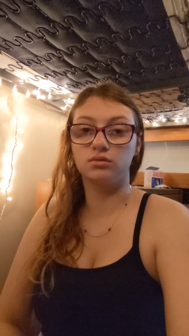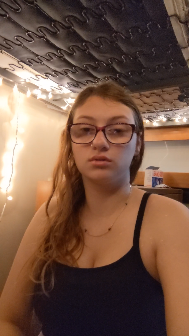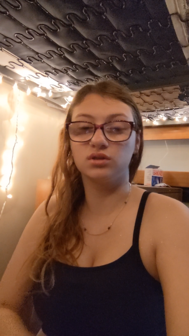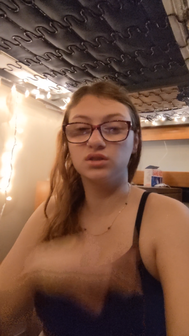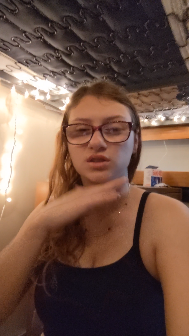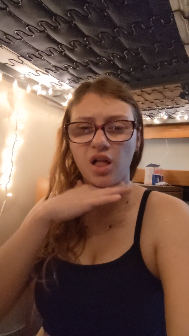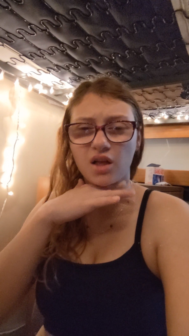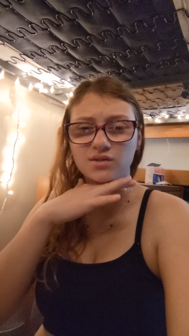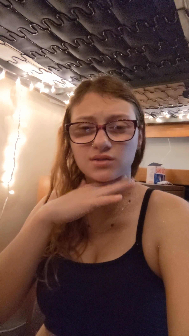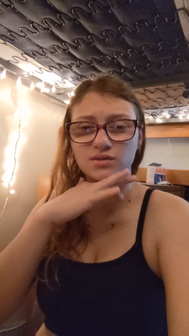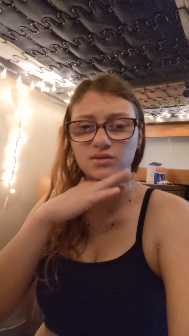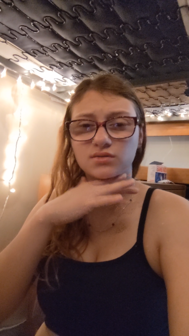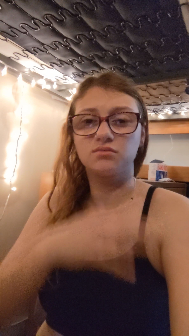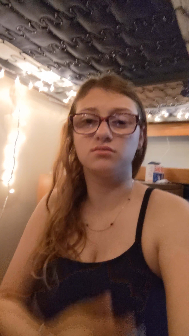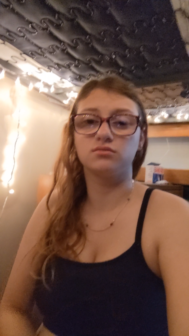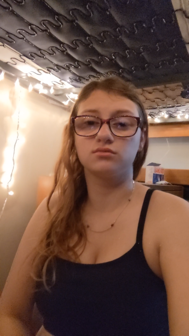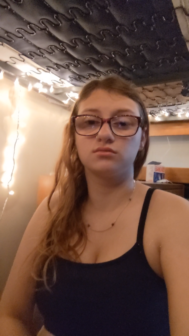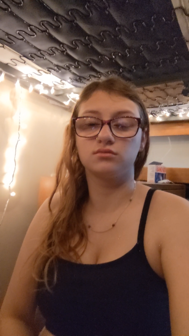naughty